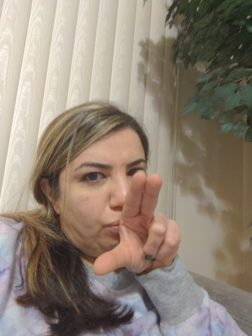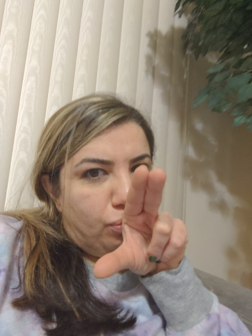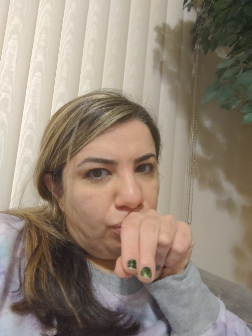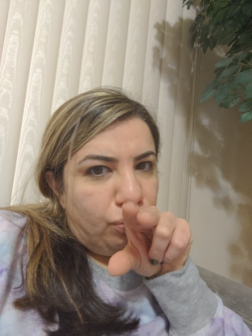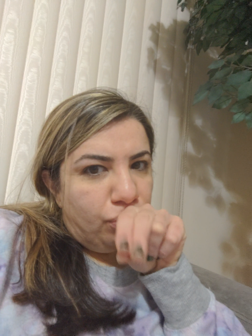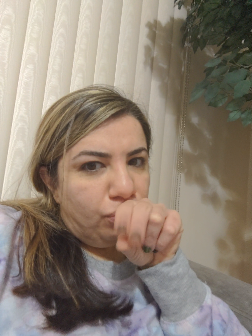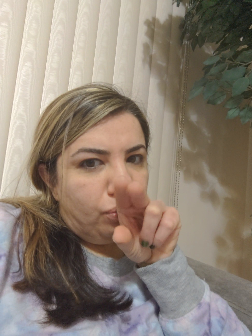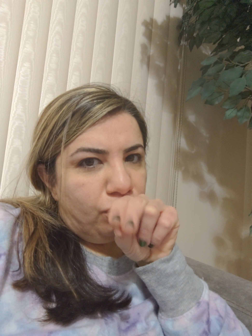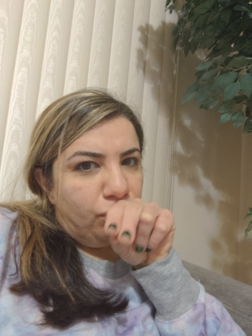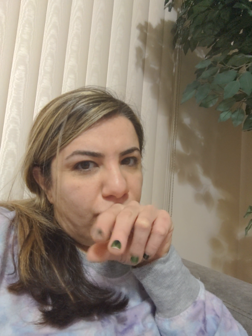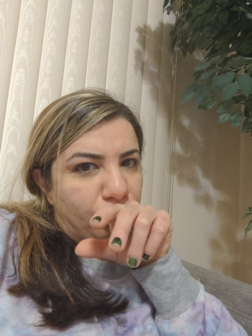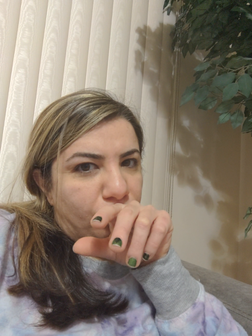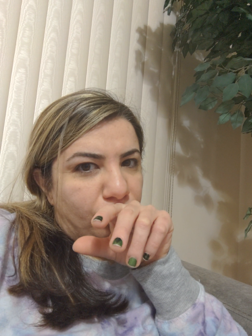goose